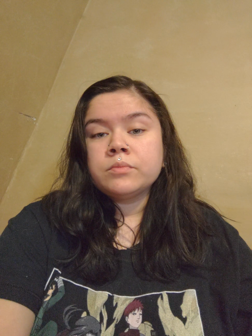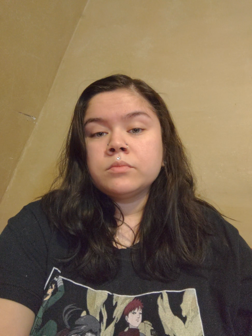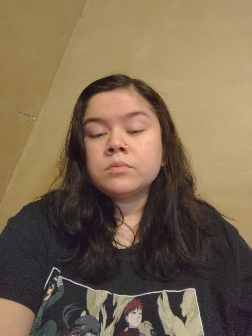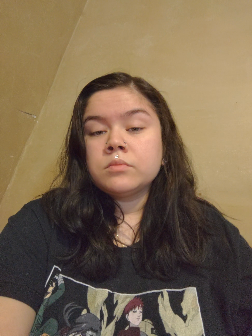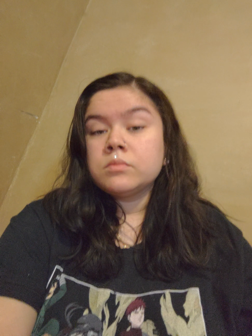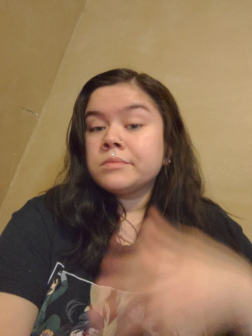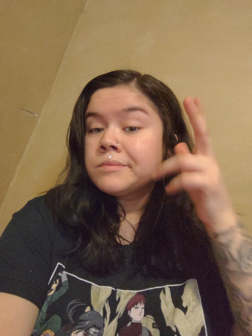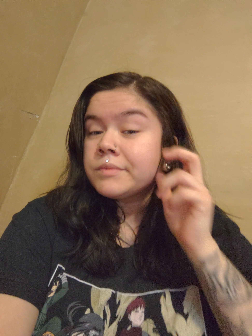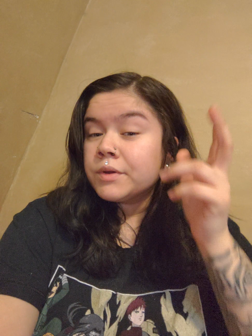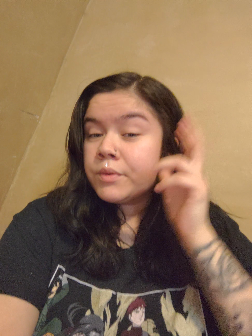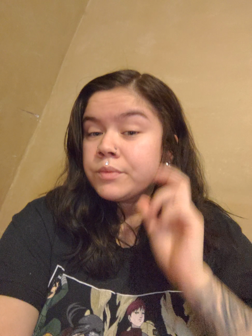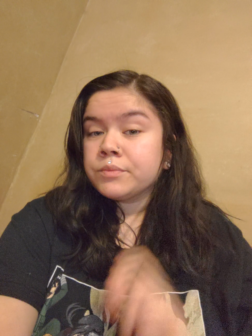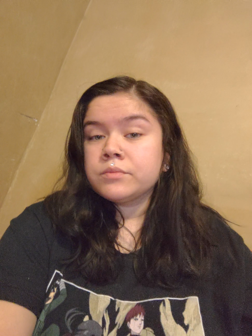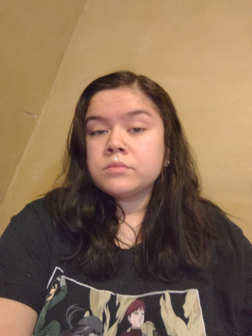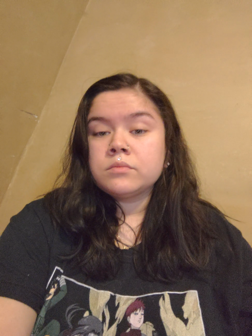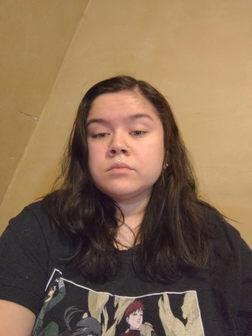hear